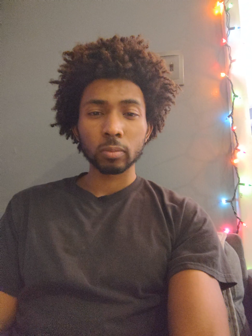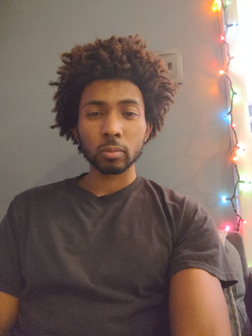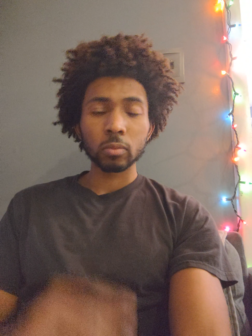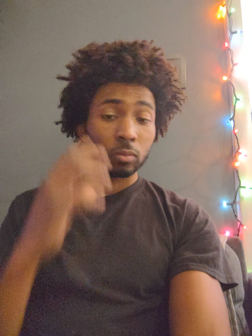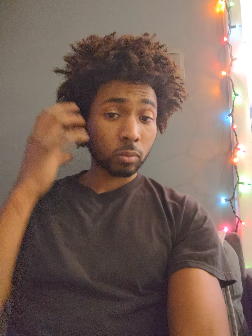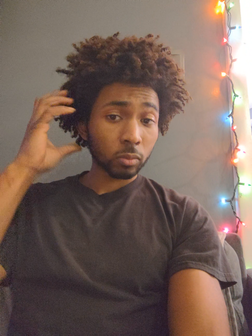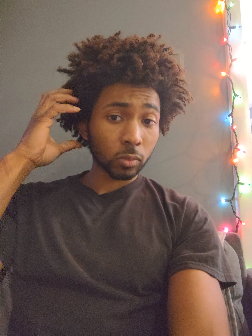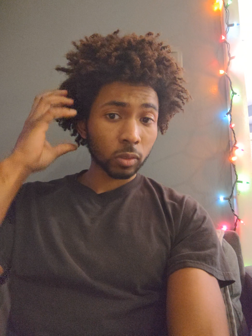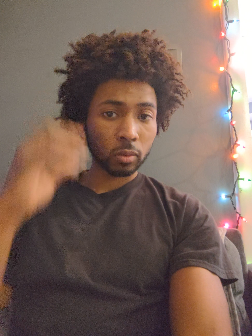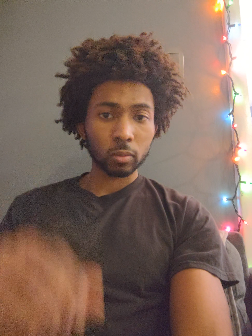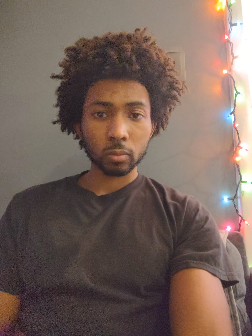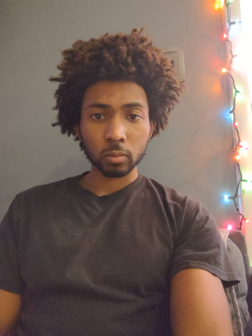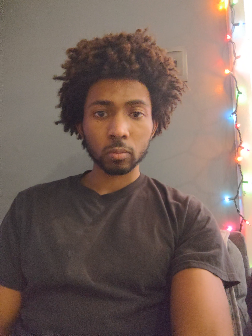radio